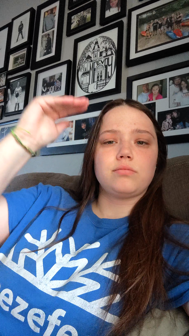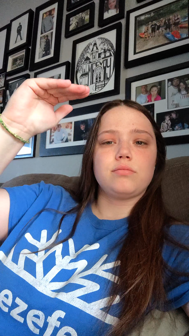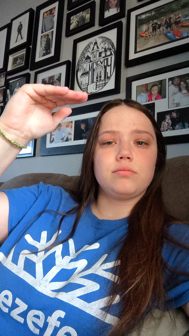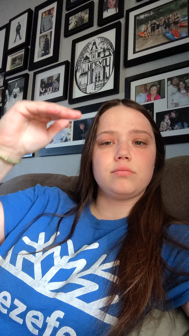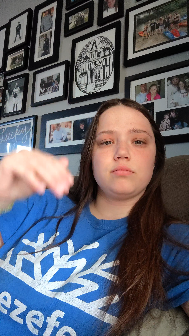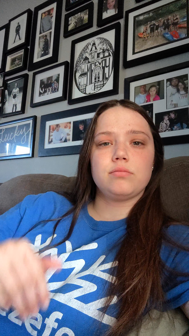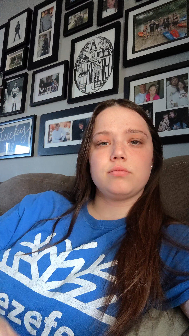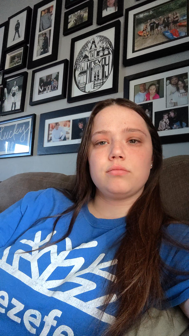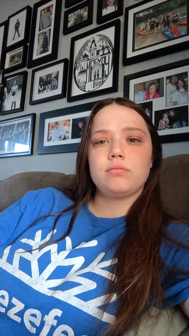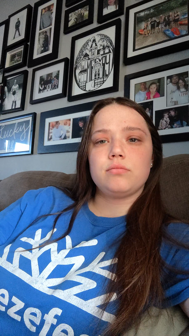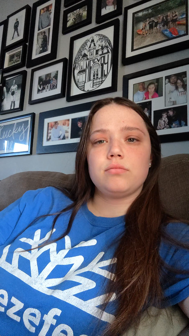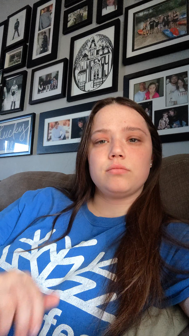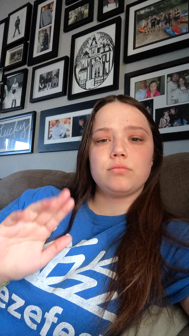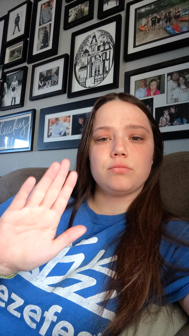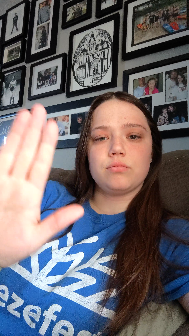push